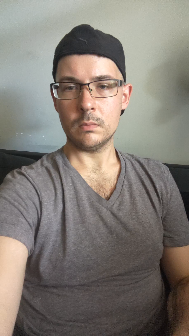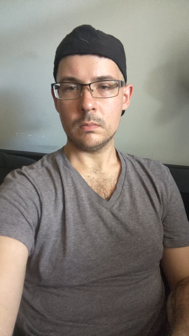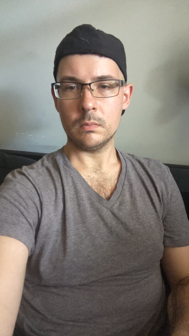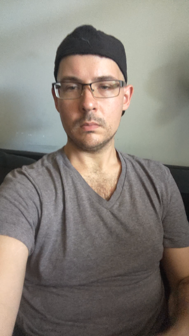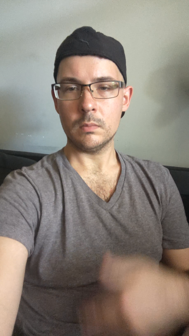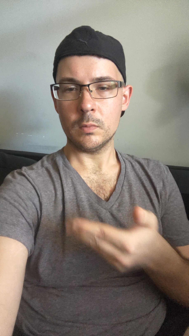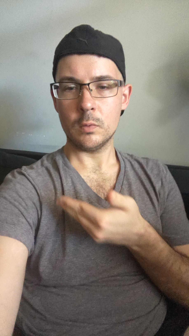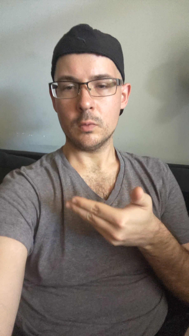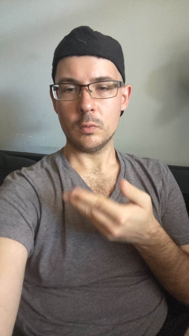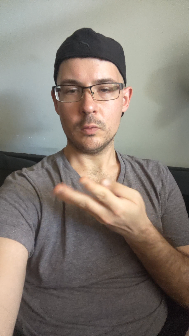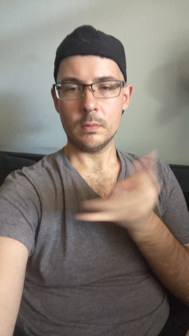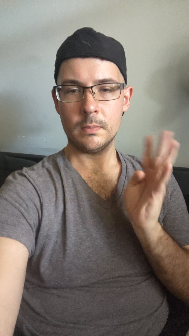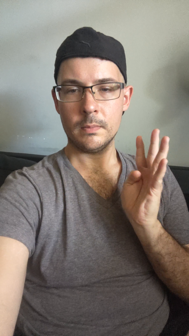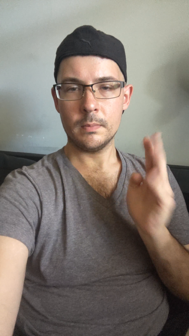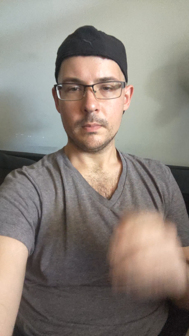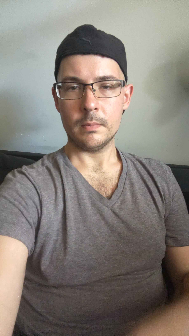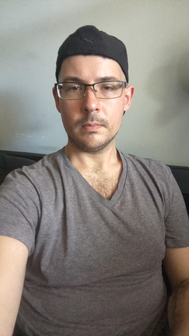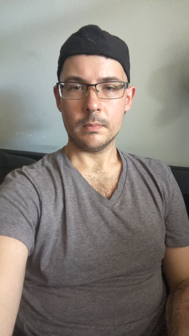crib